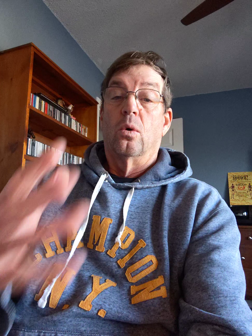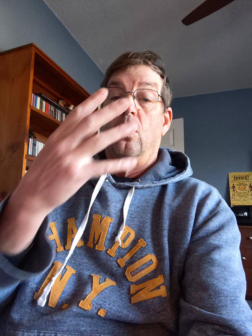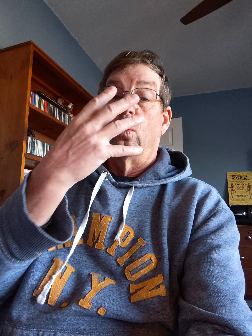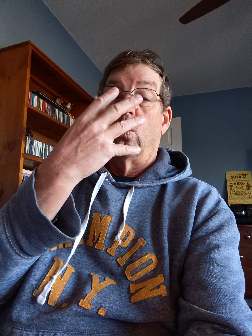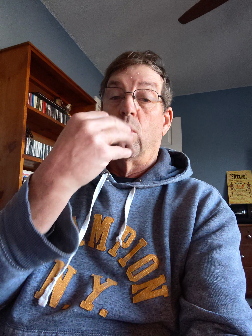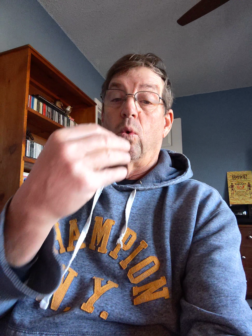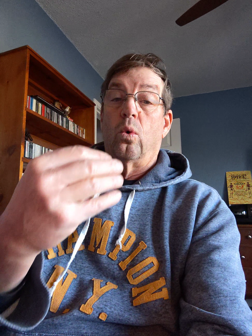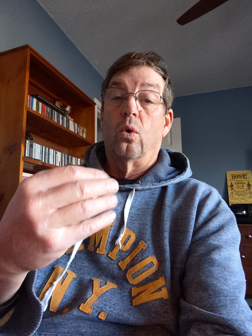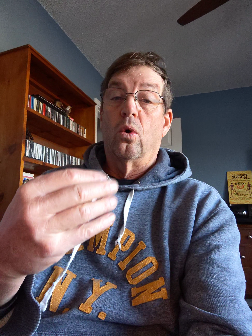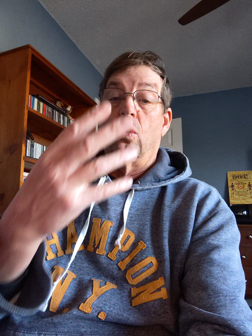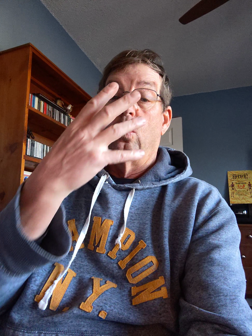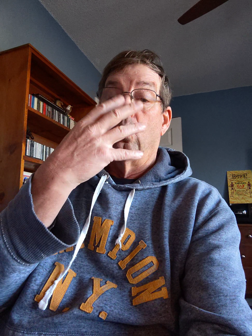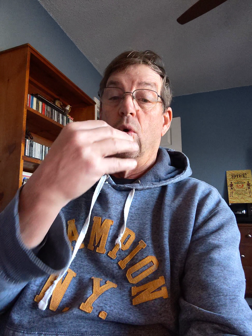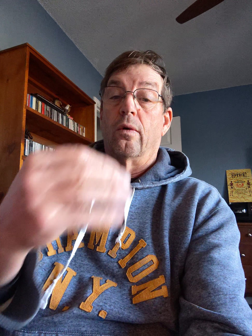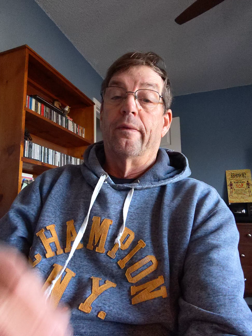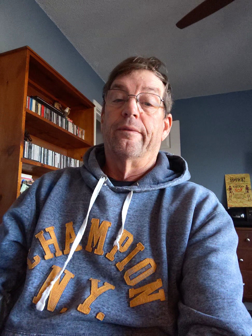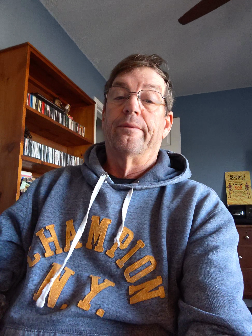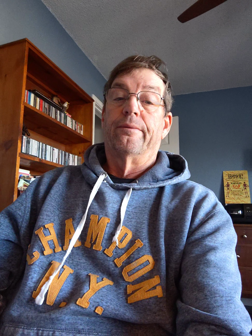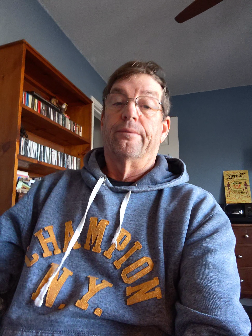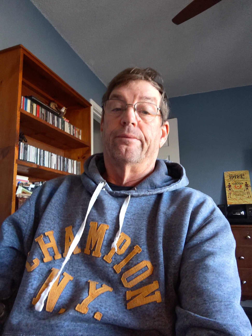wolf